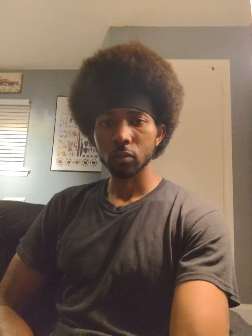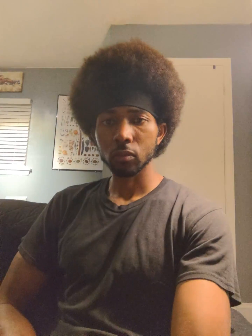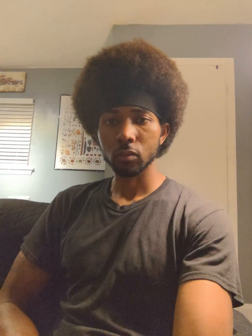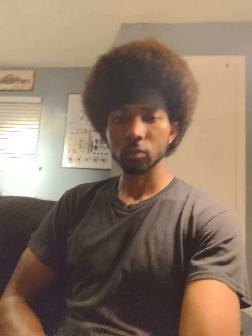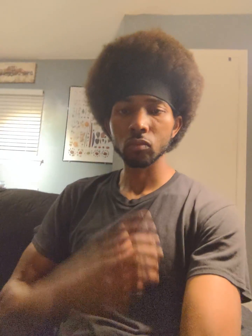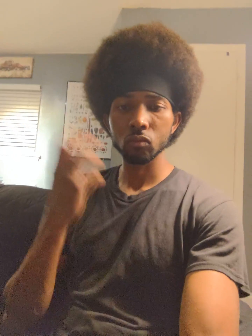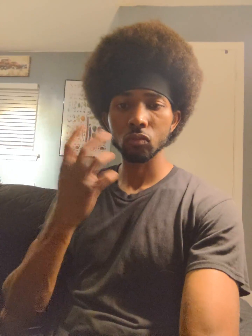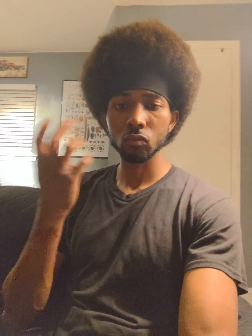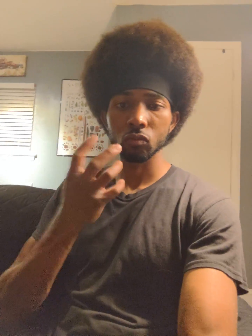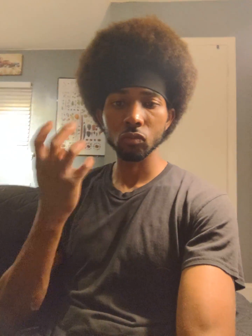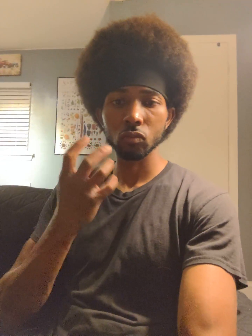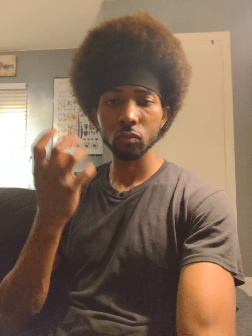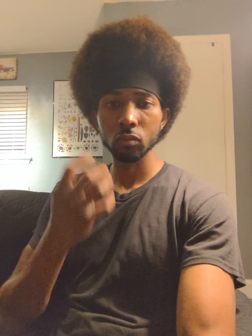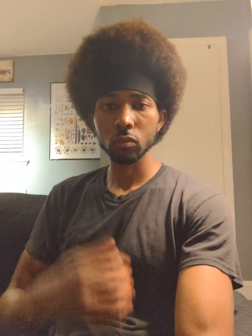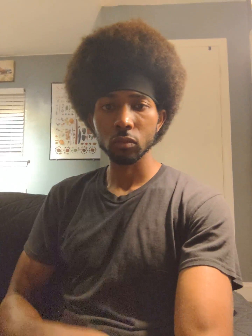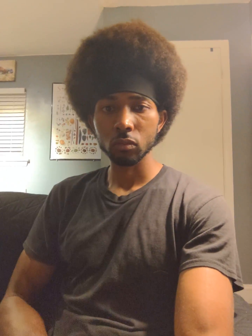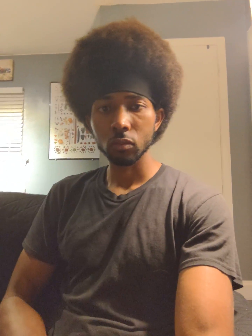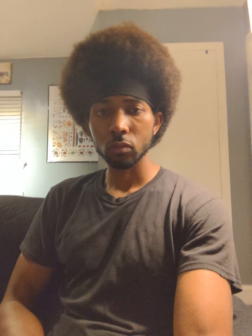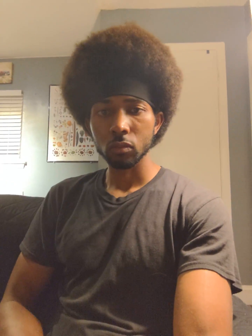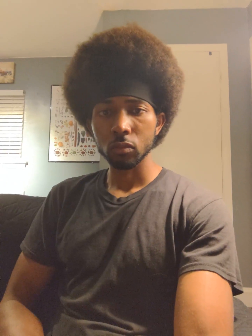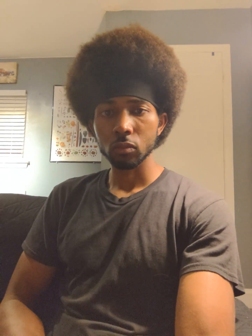shake